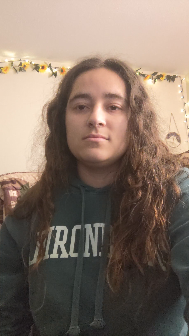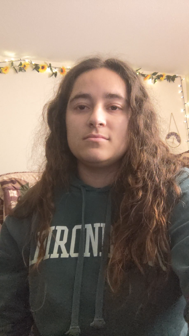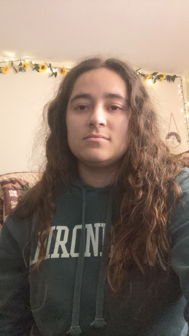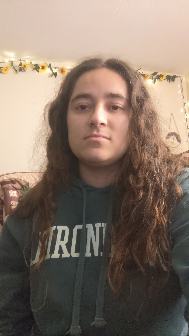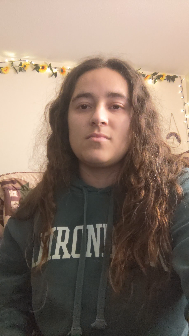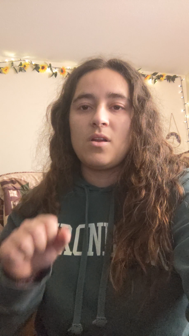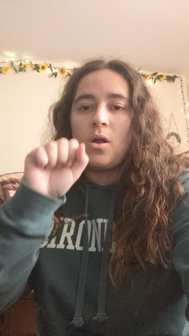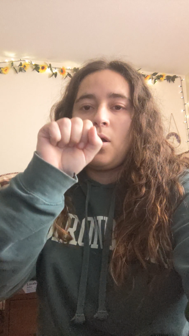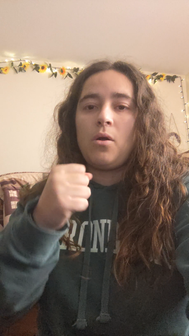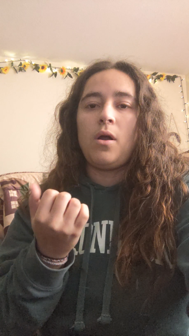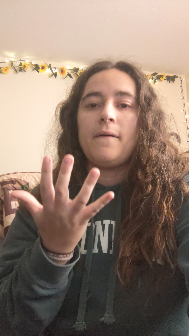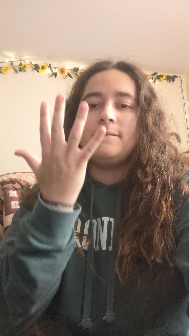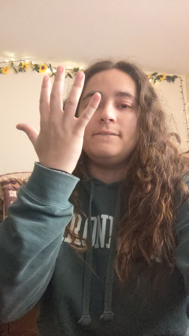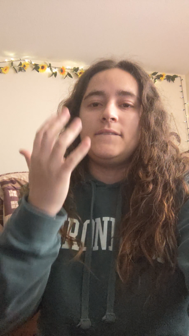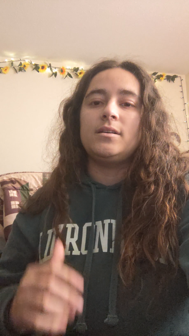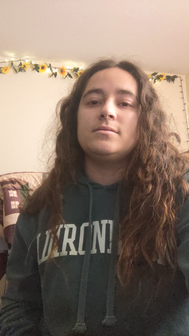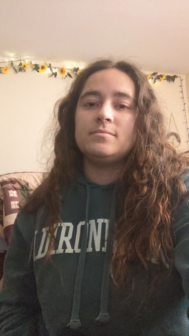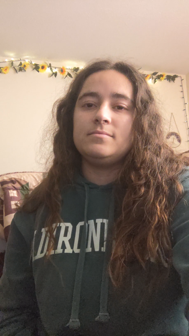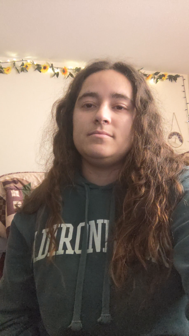gloves